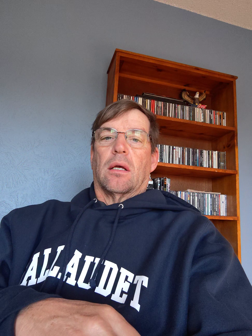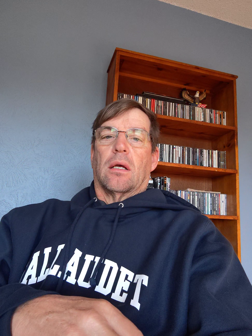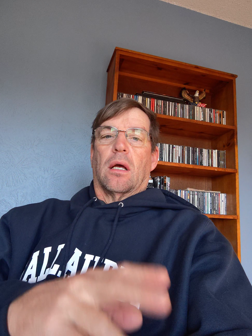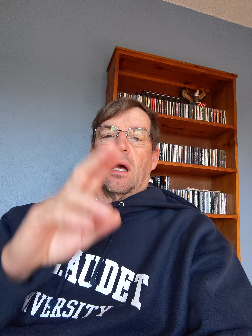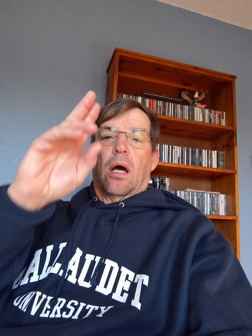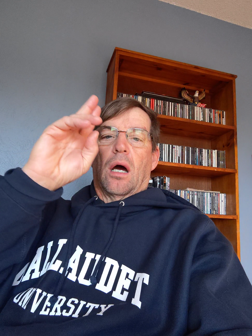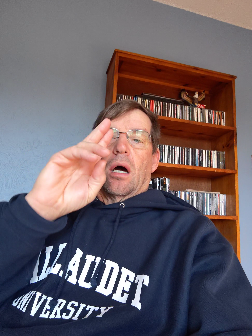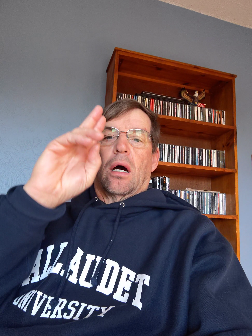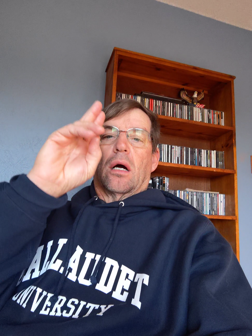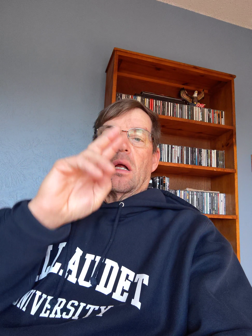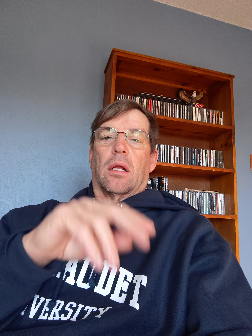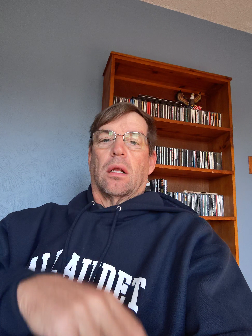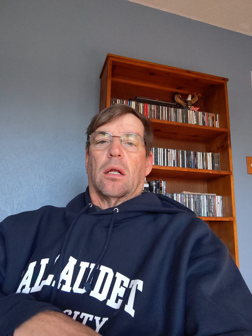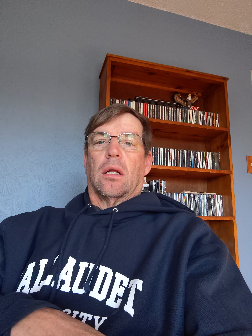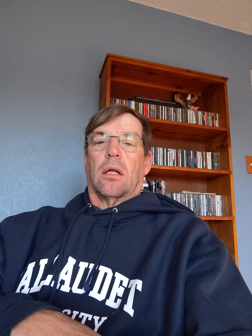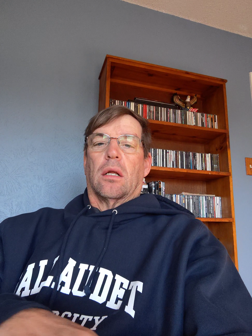uncle